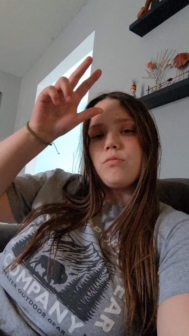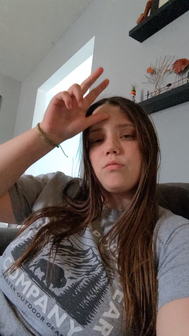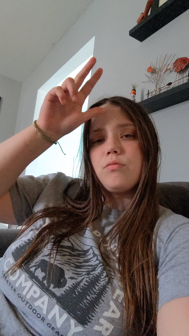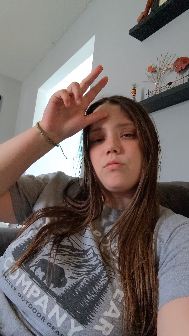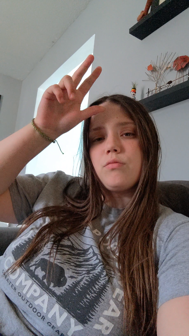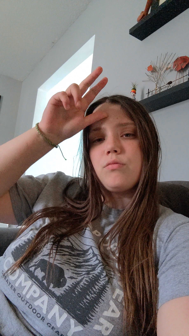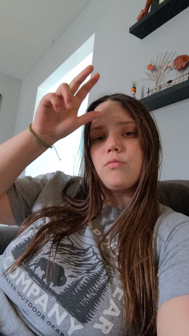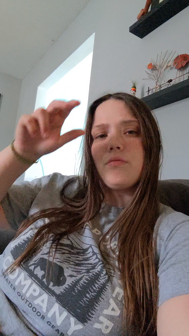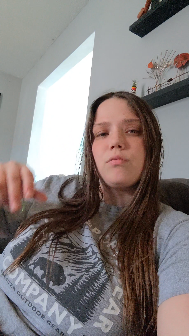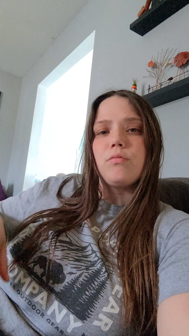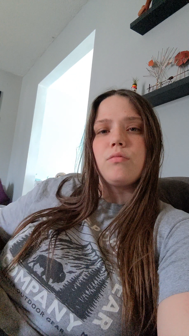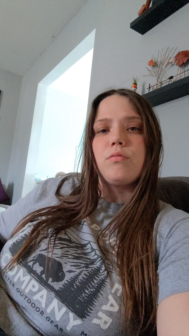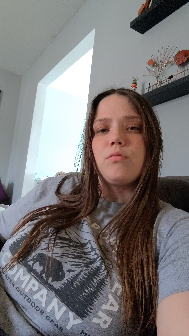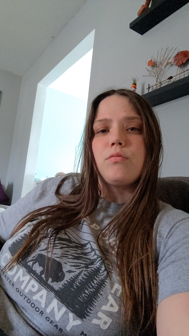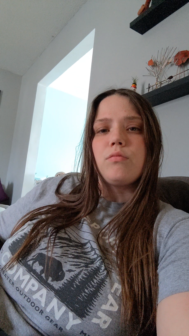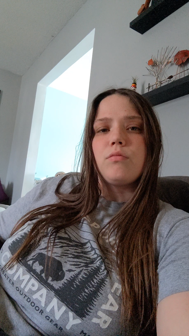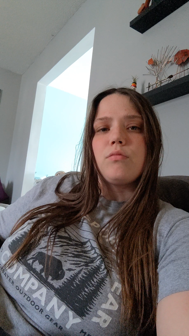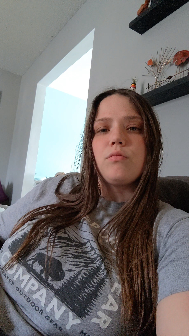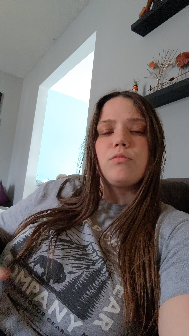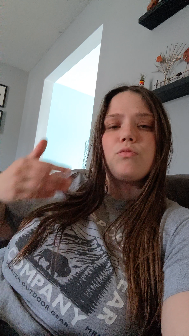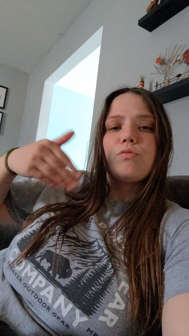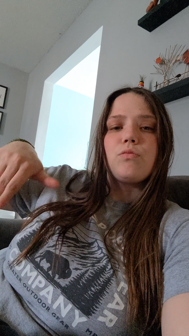shorts